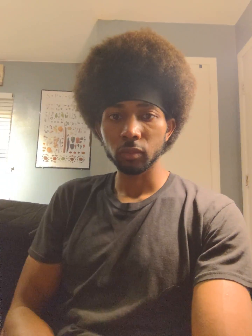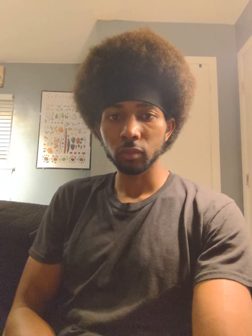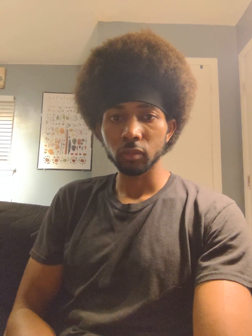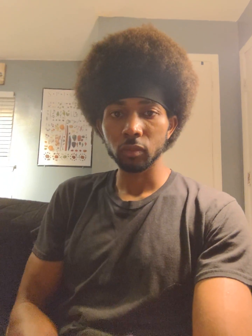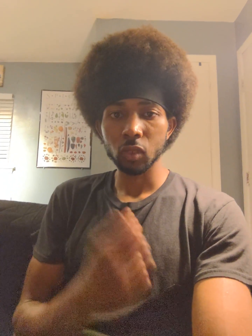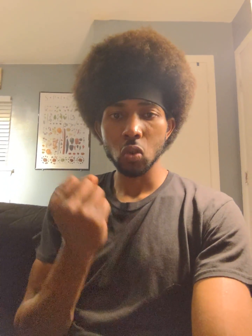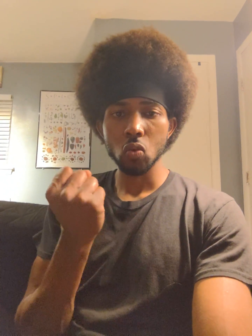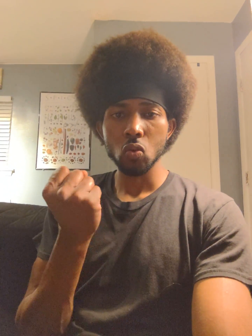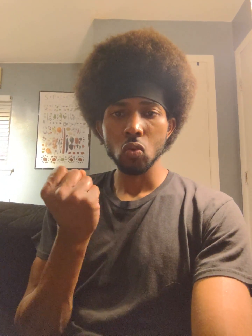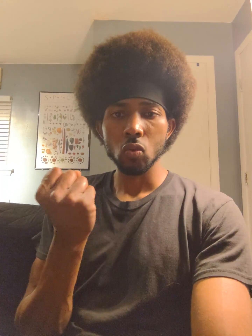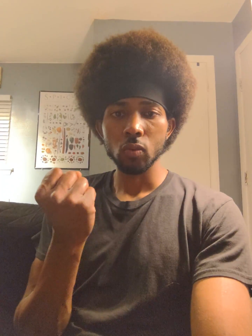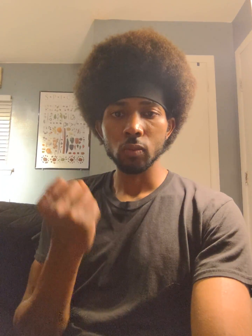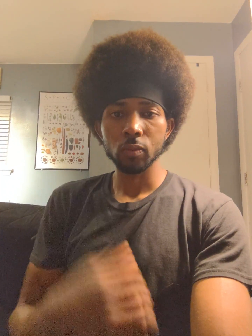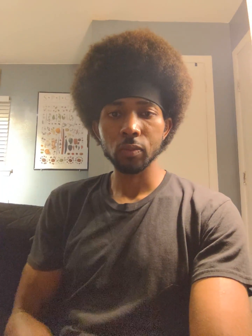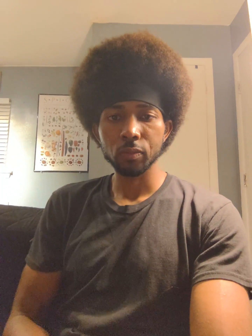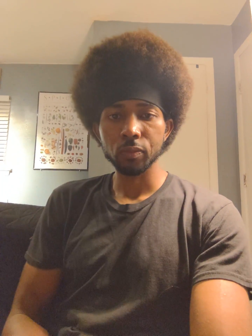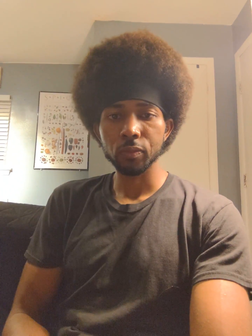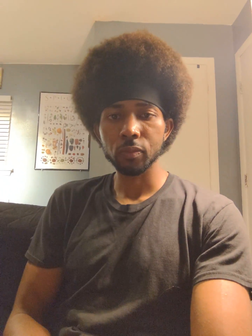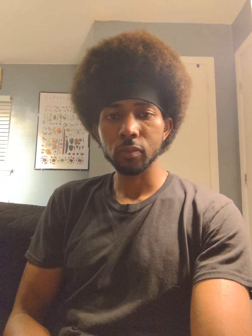hold